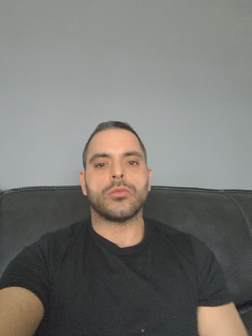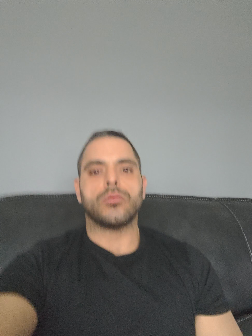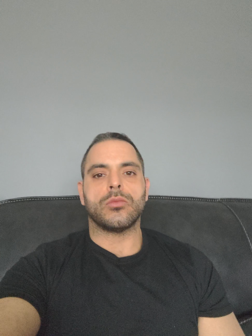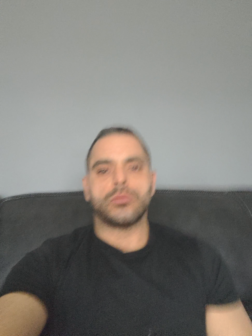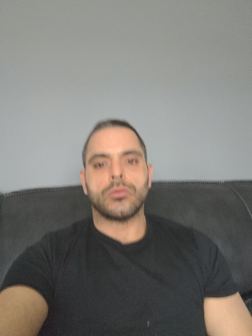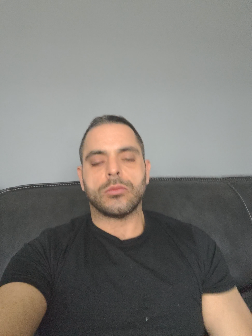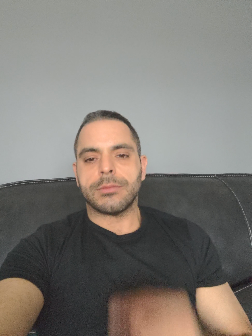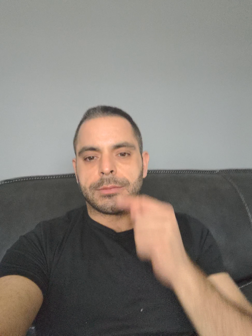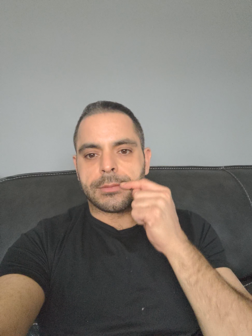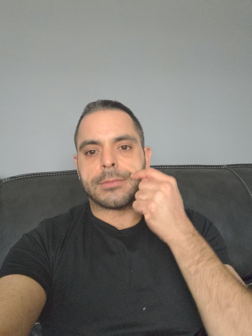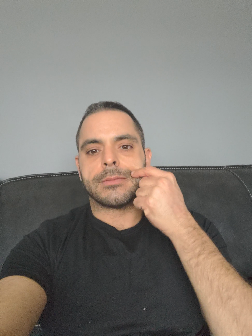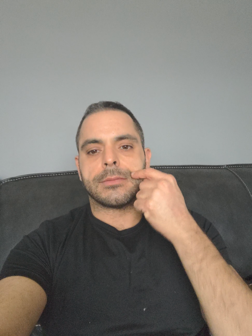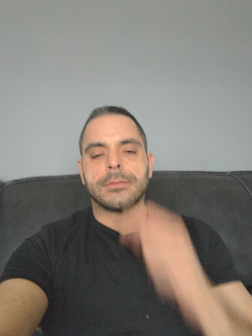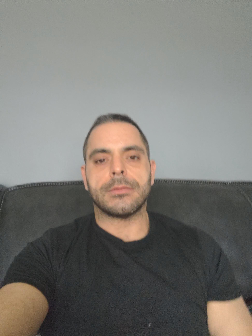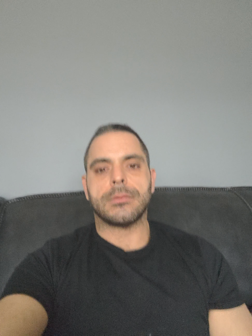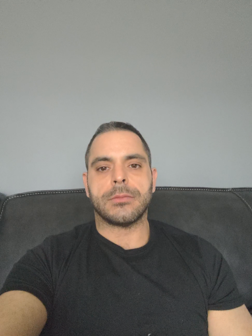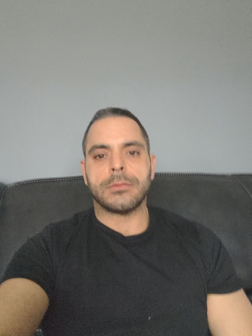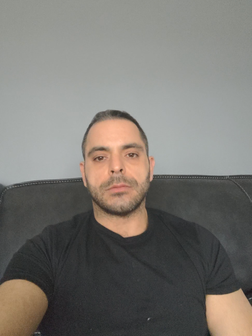smile